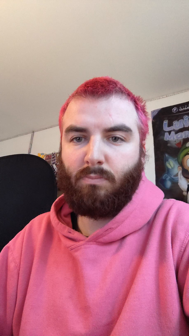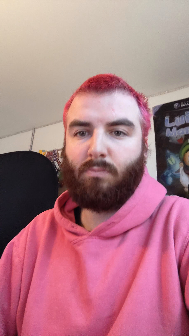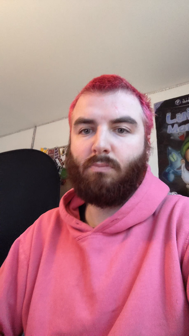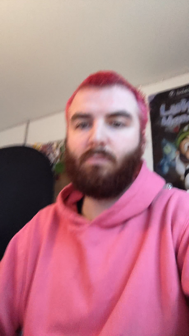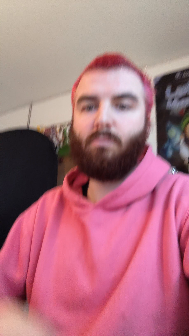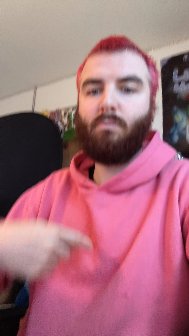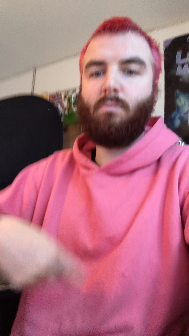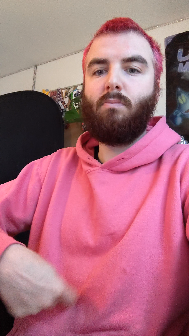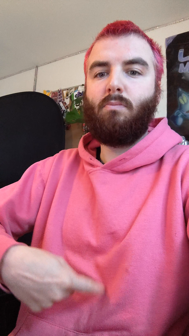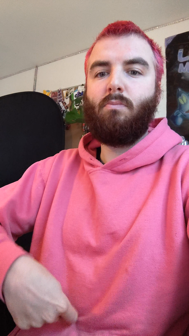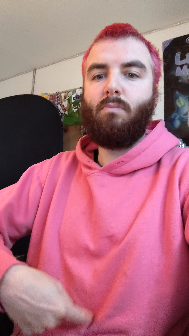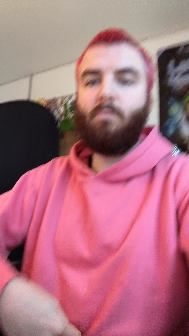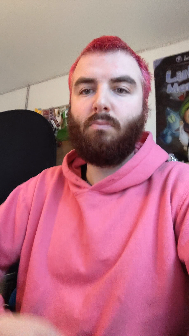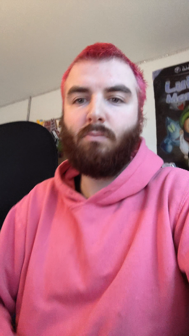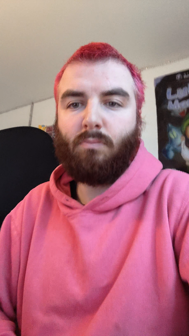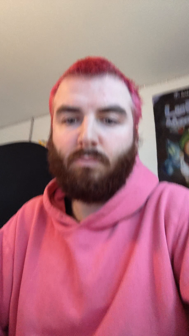belly button